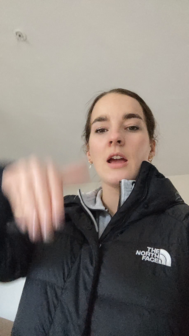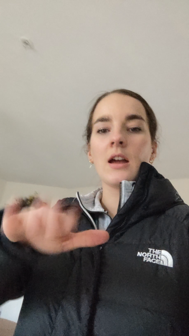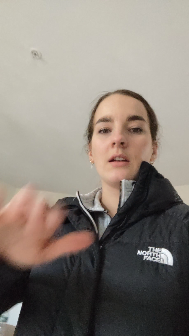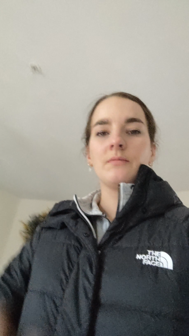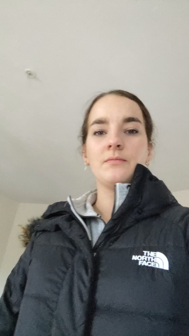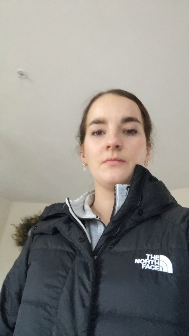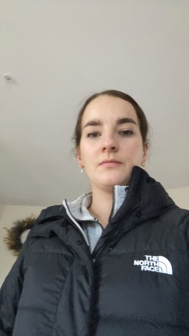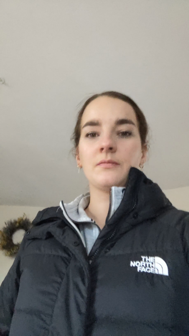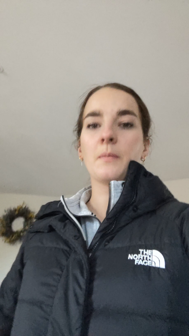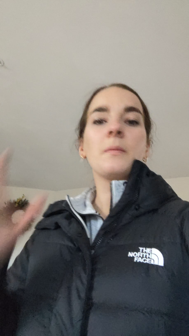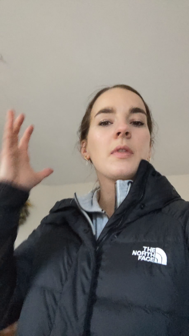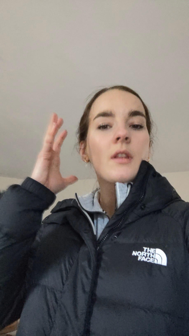pillow